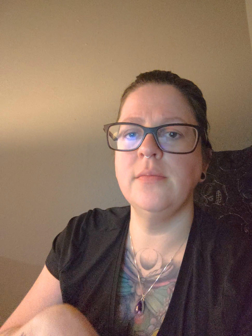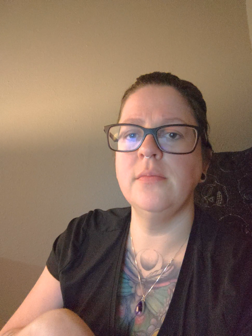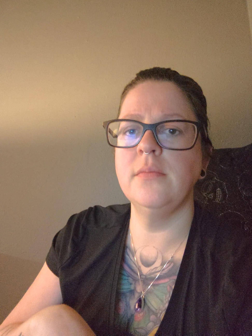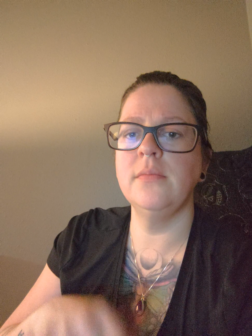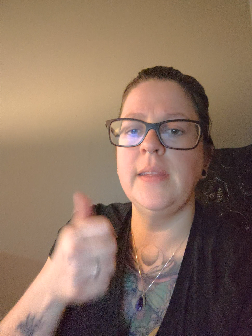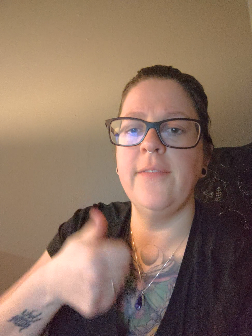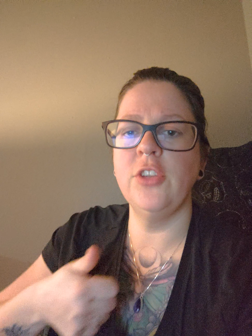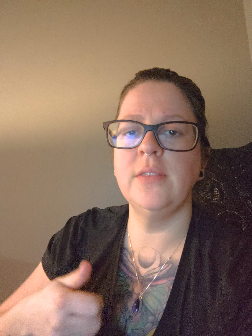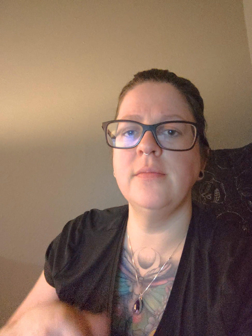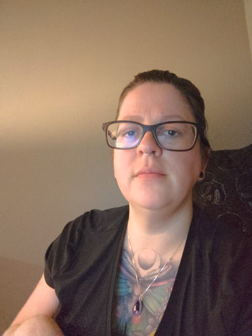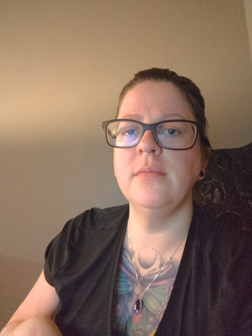every